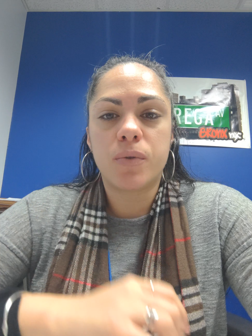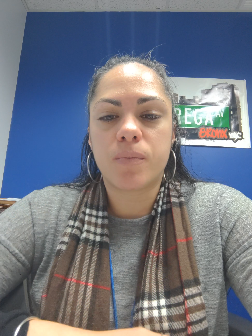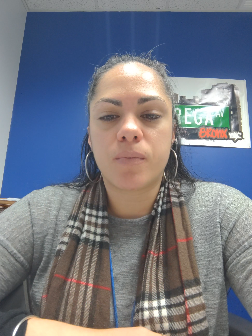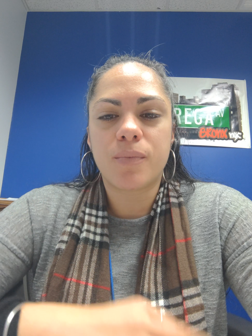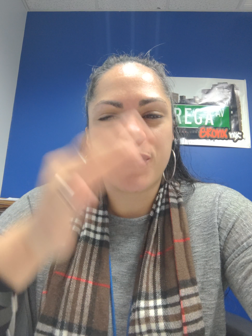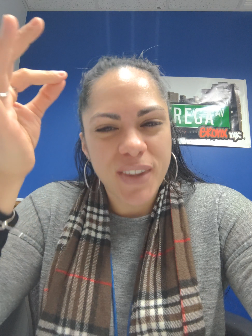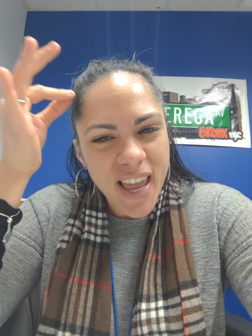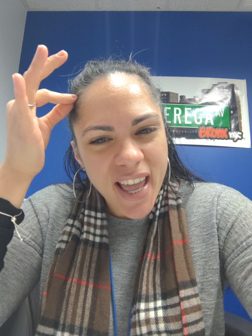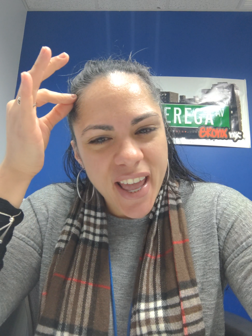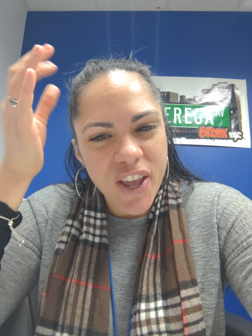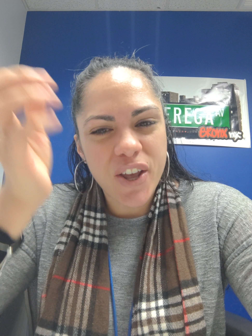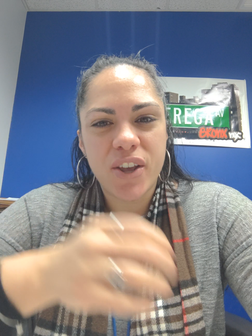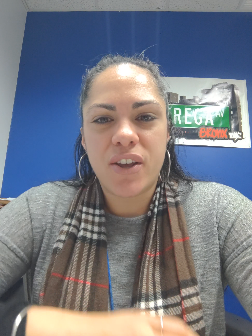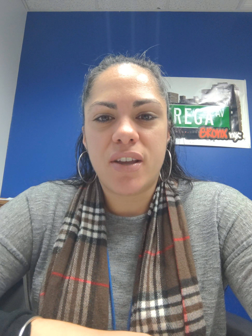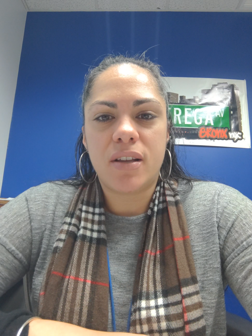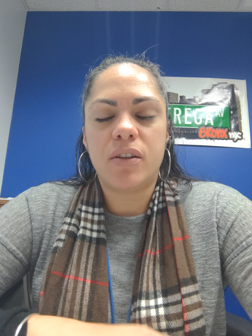hair